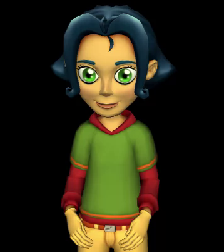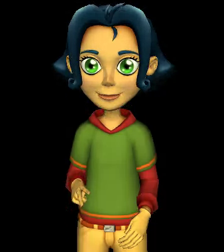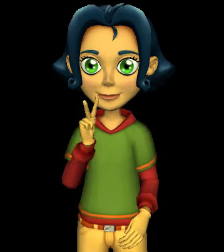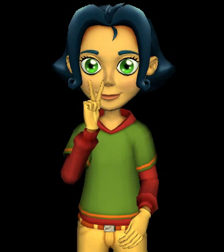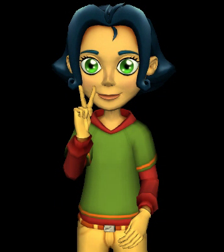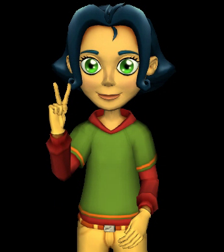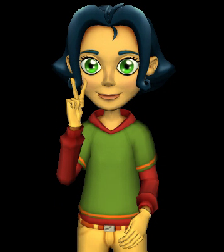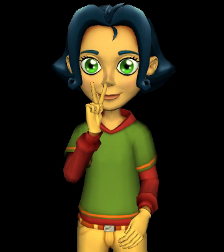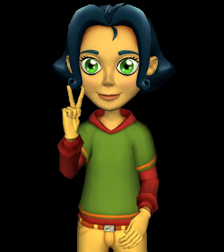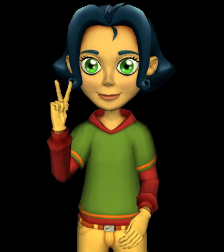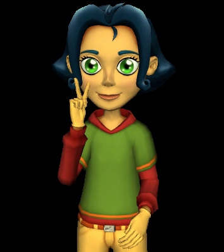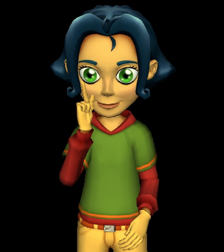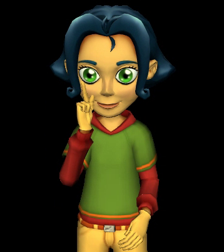مضحك